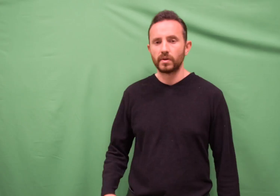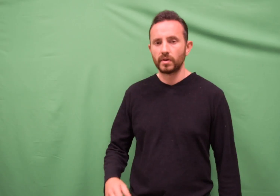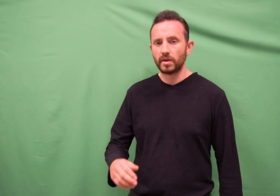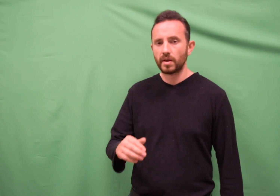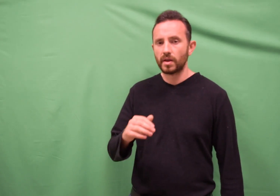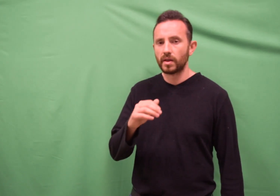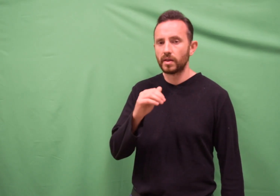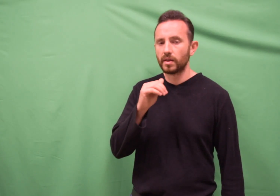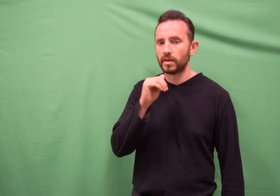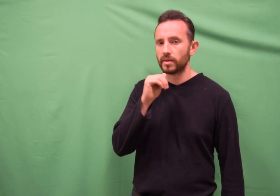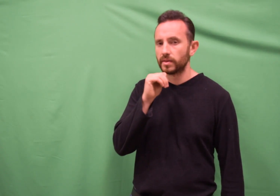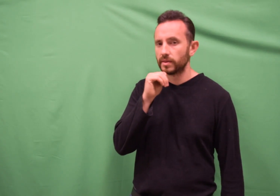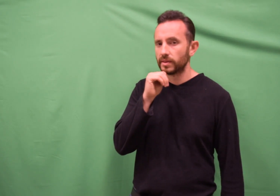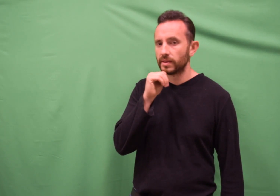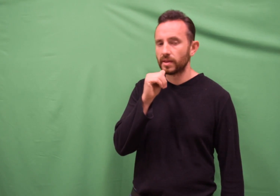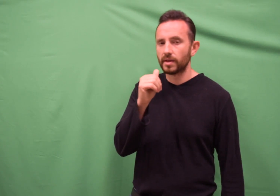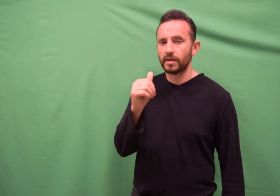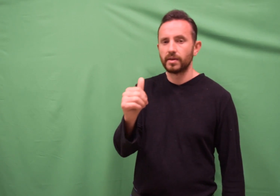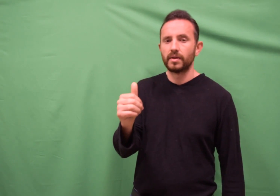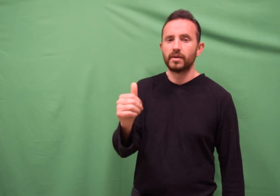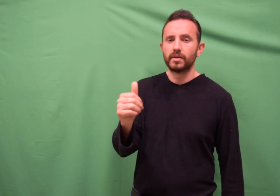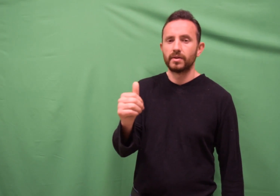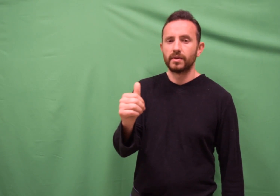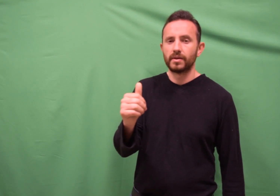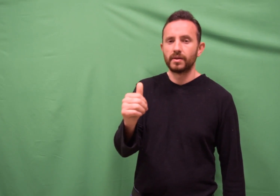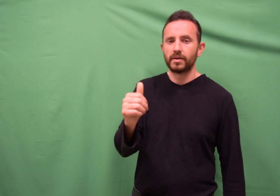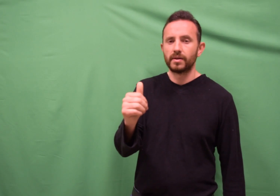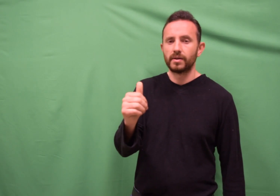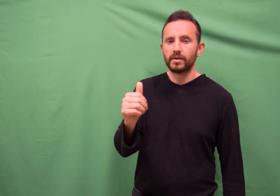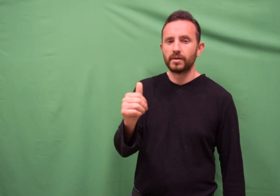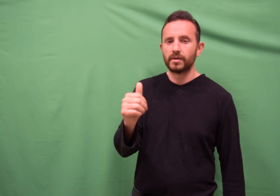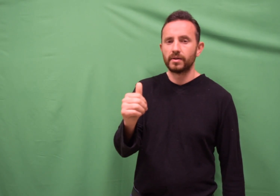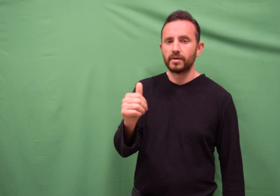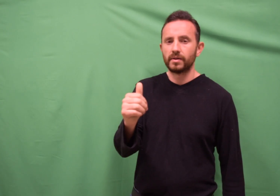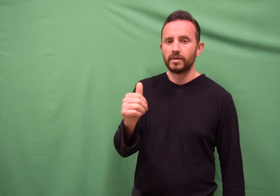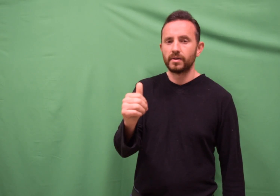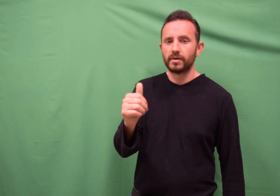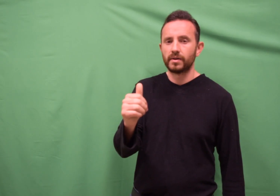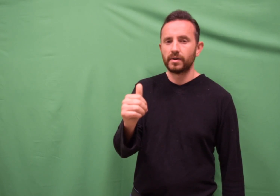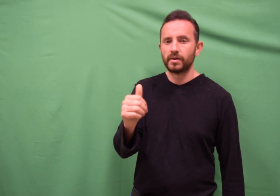nada